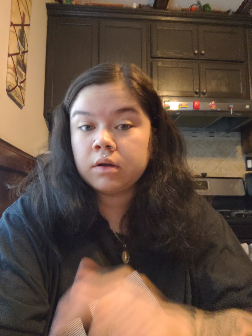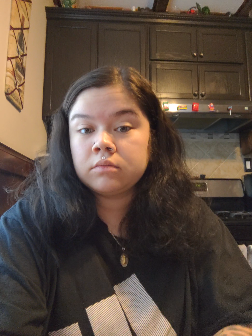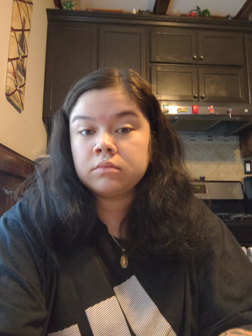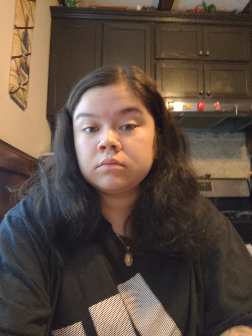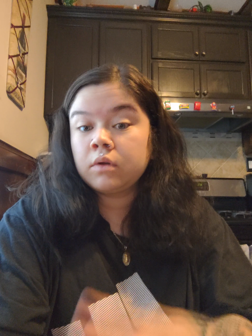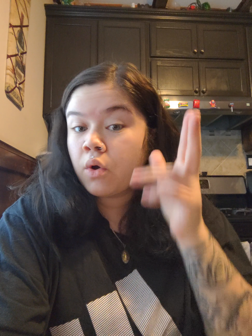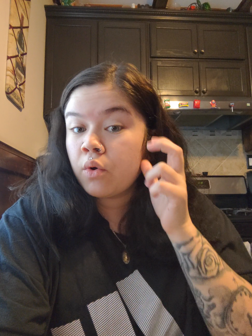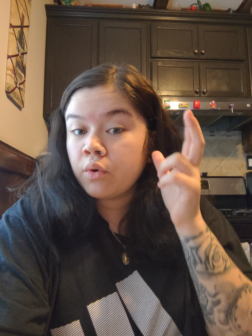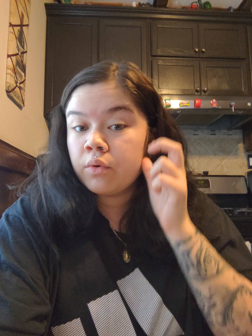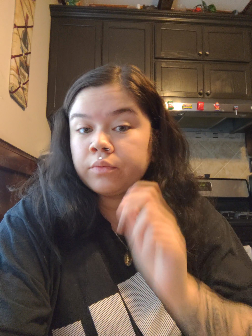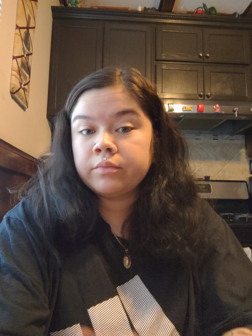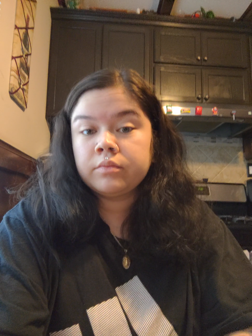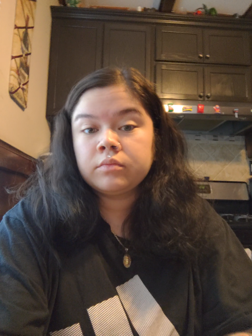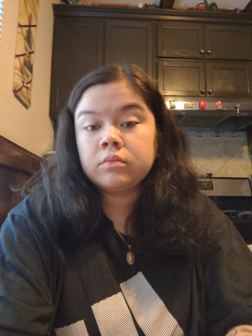hear